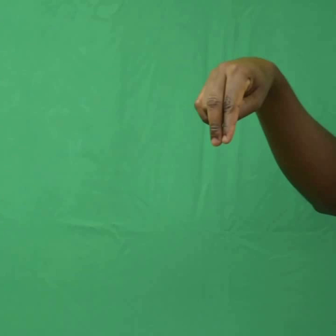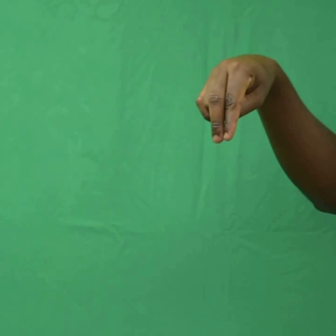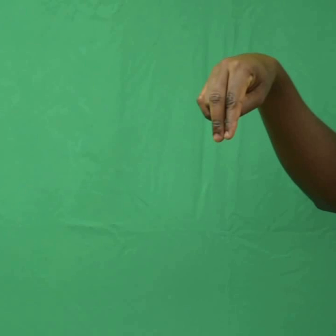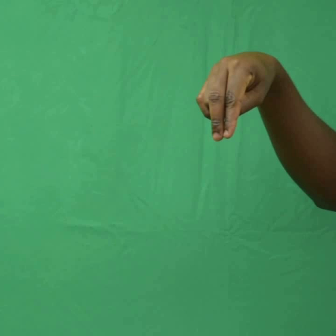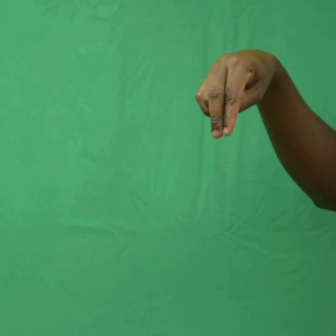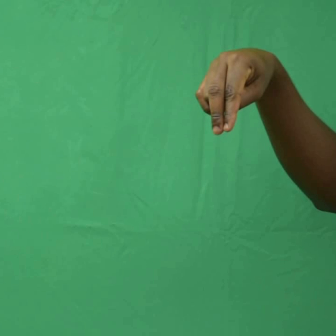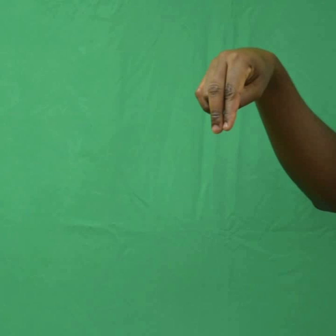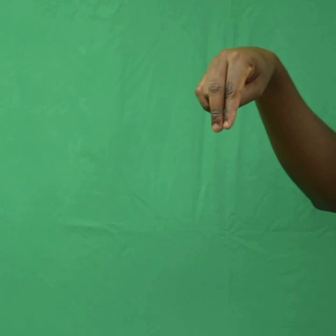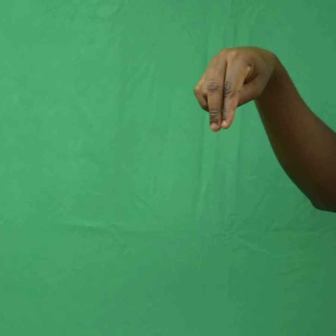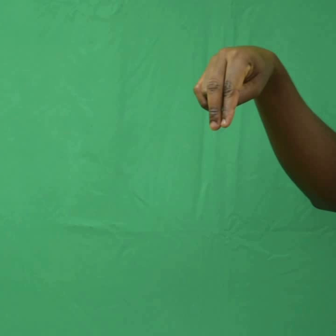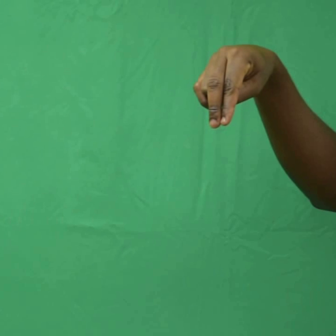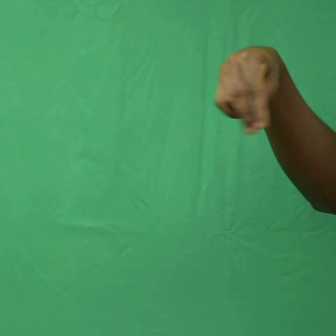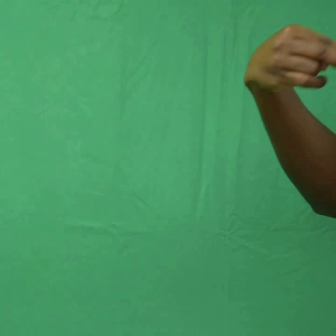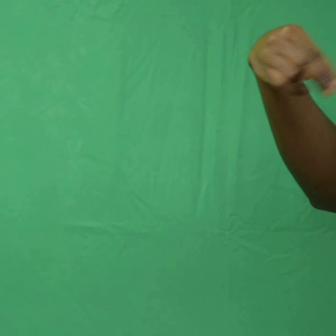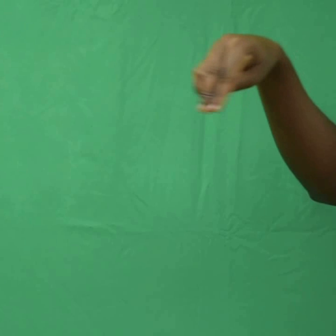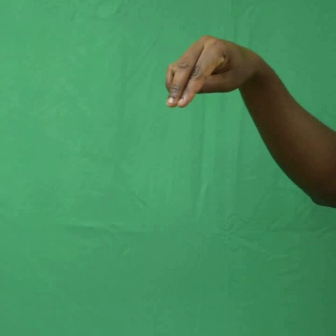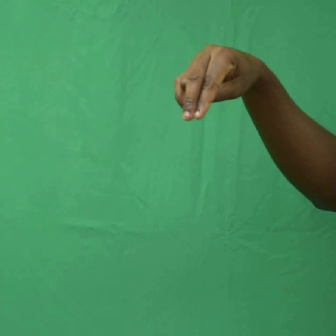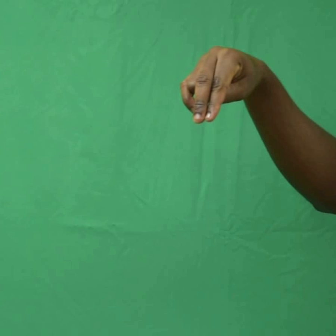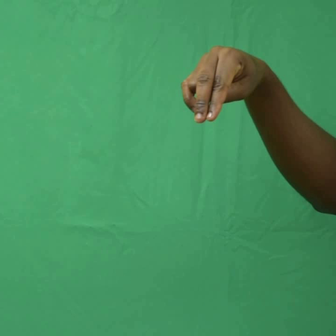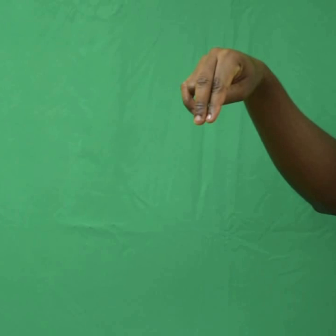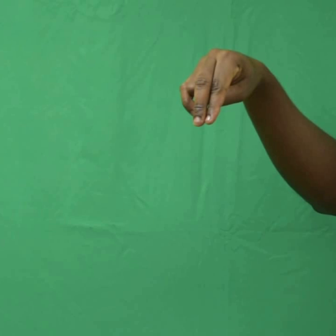Ñ